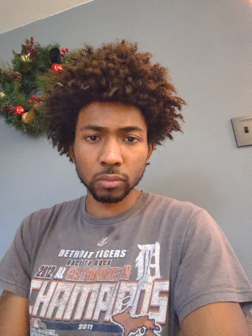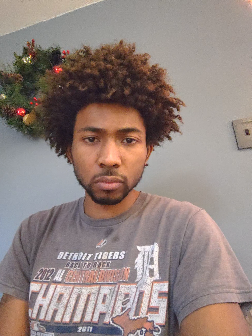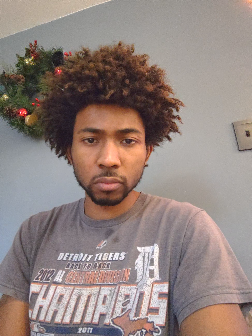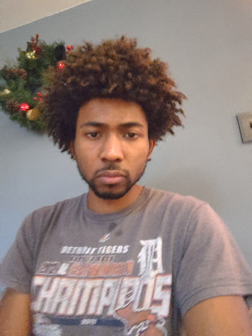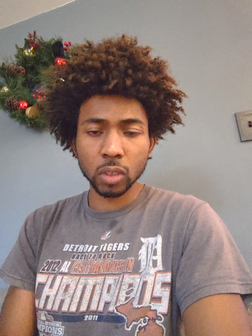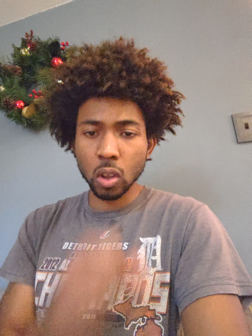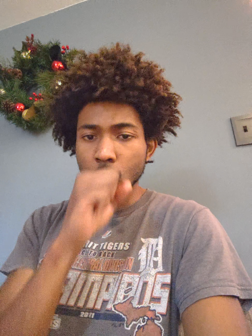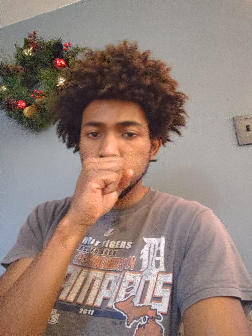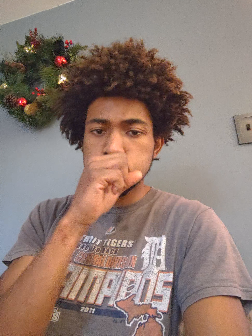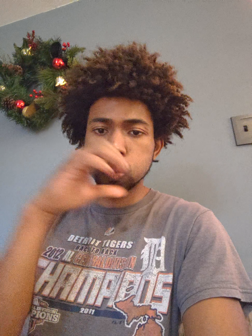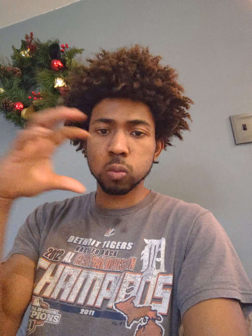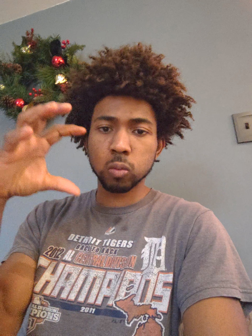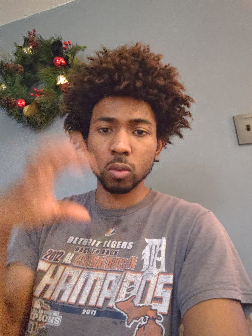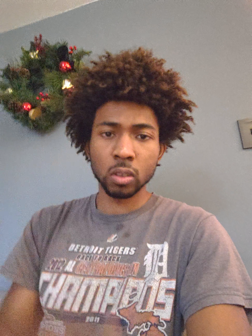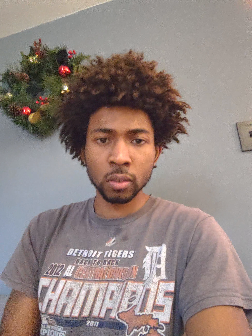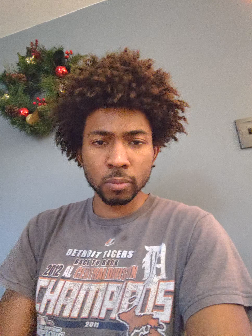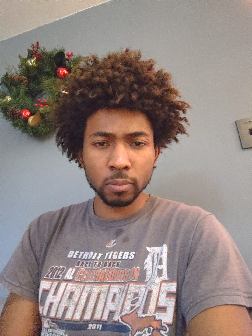balloon